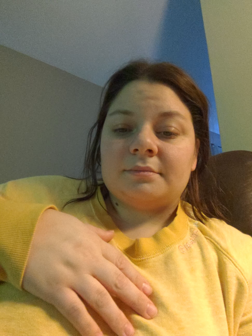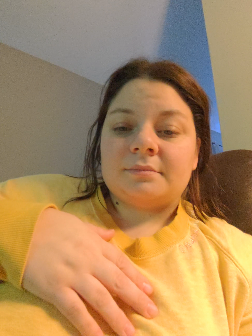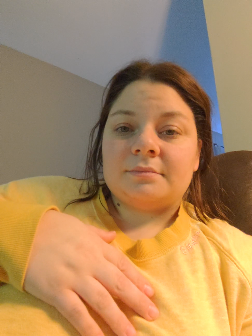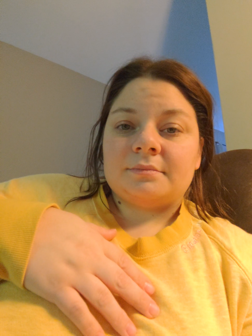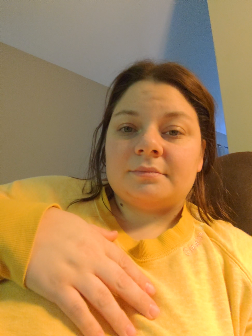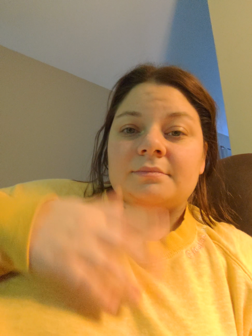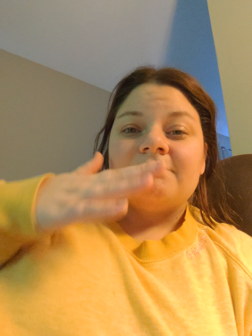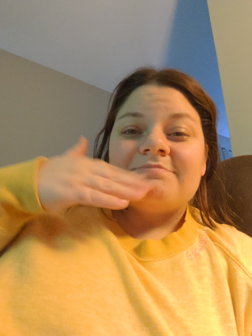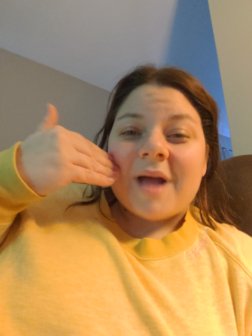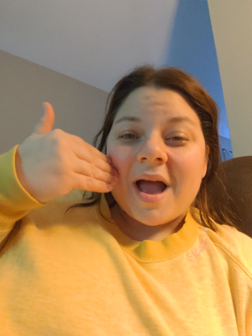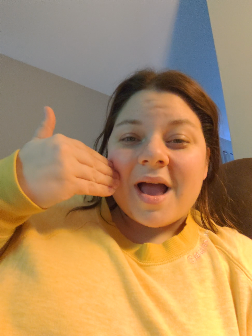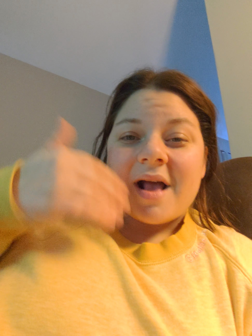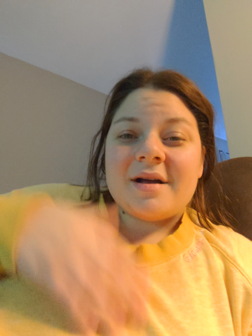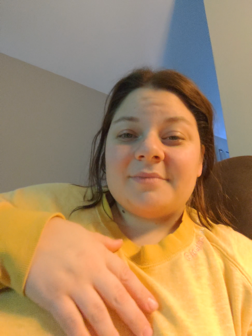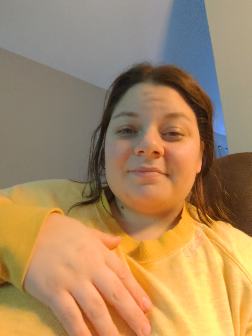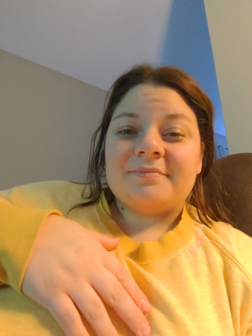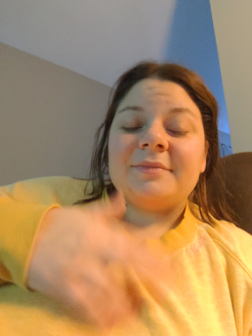smile